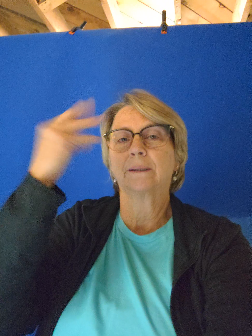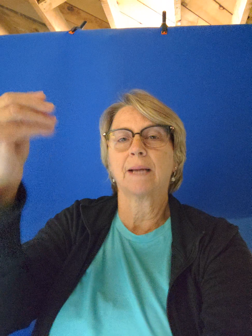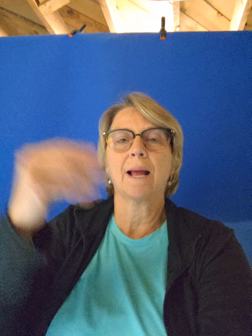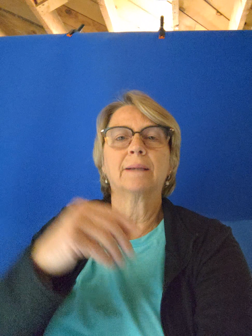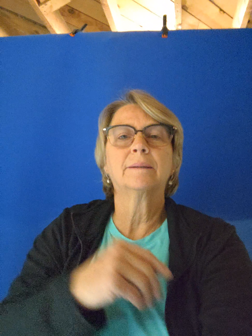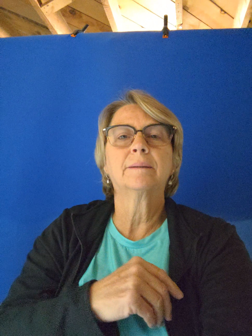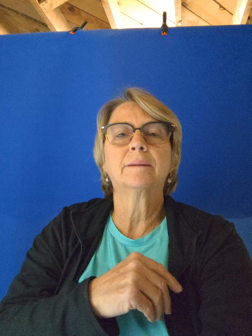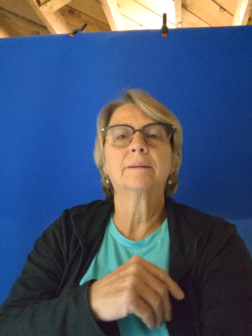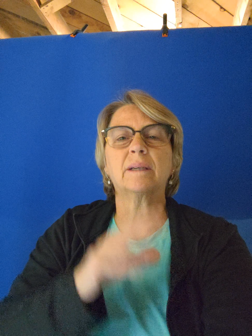outside